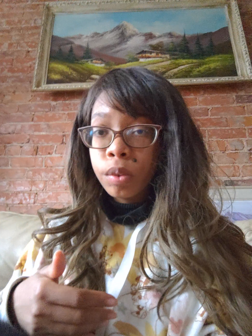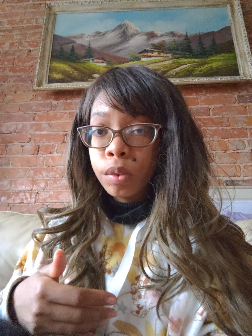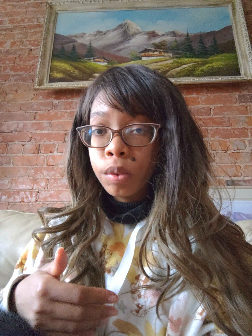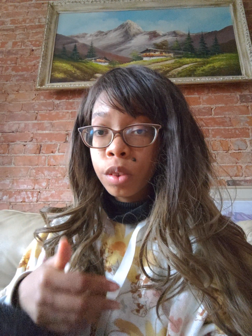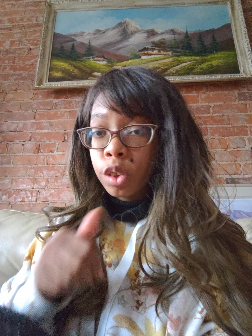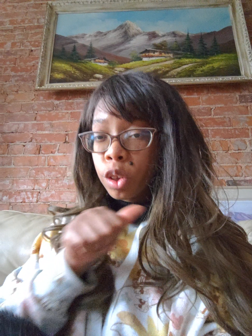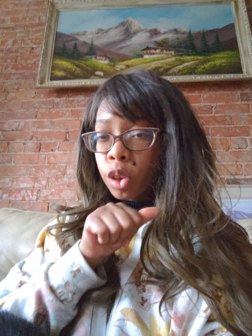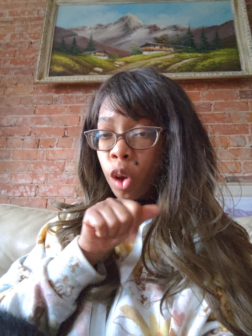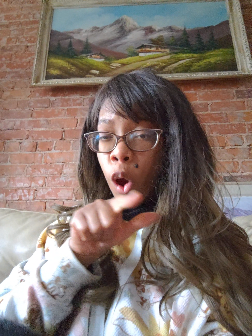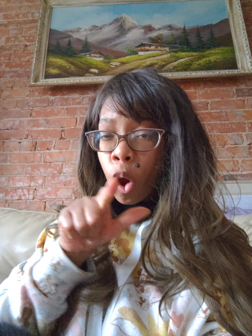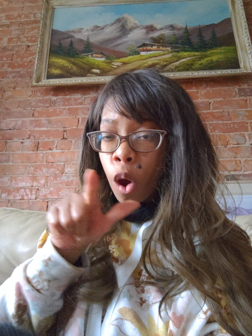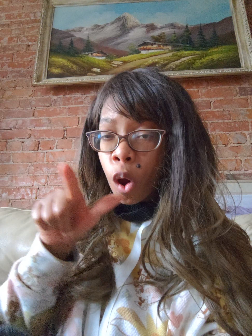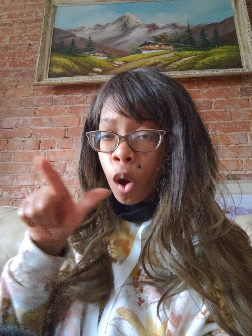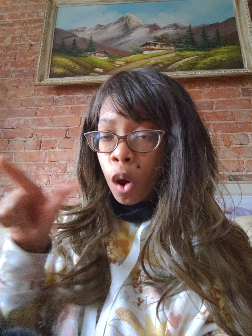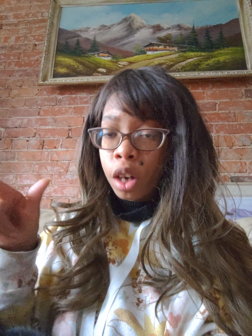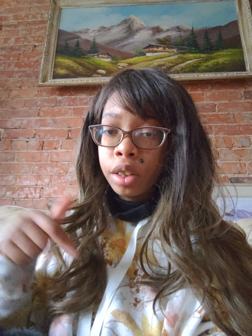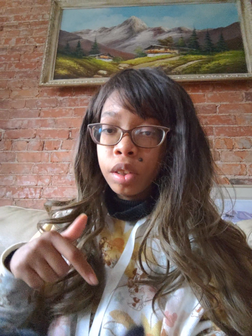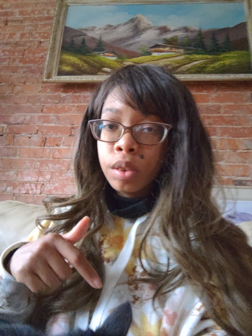all